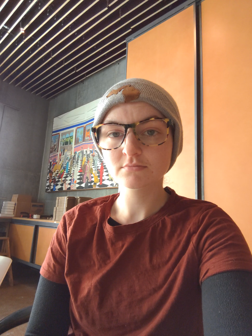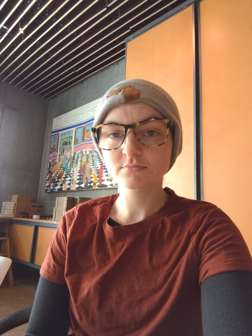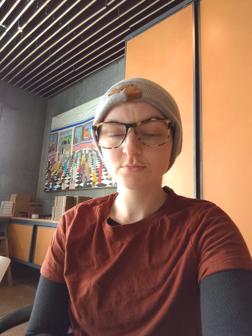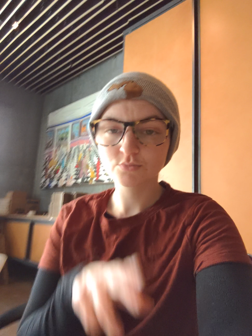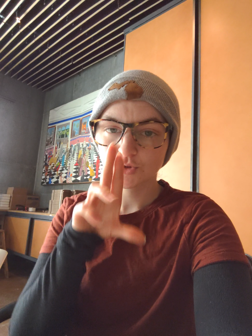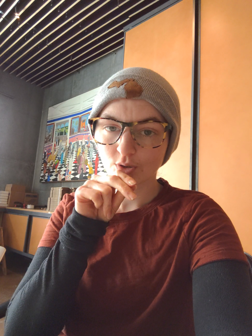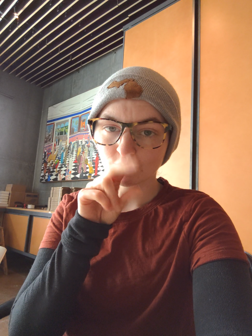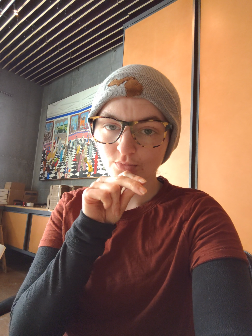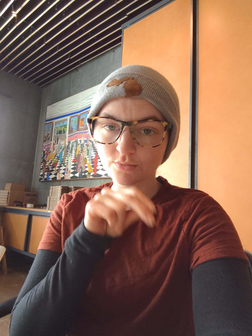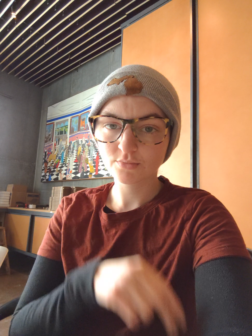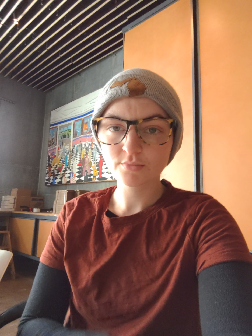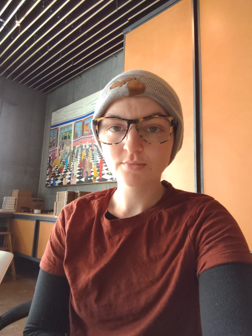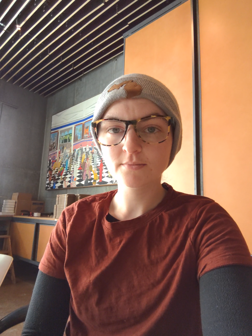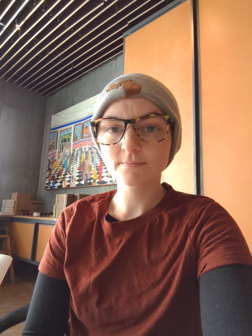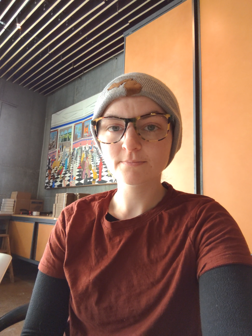goose